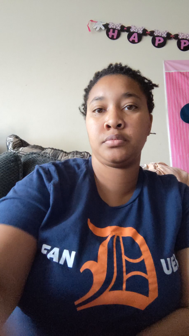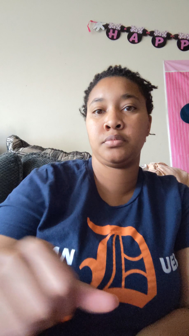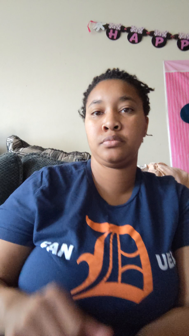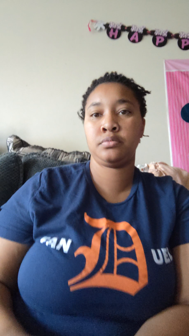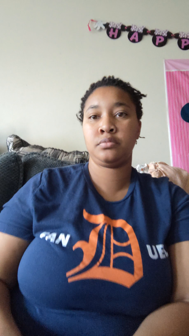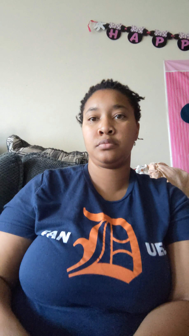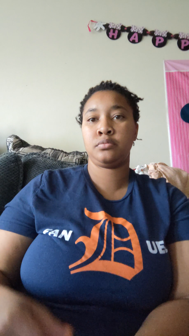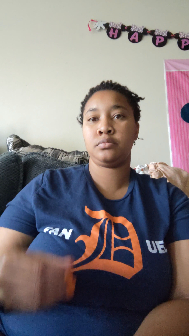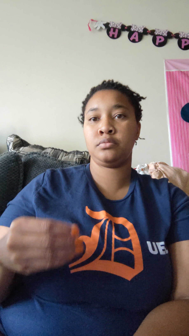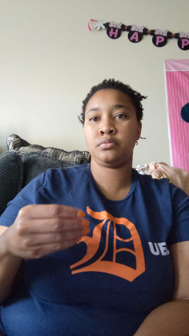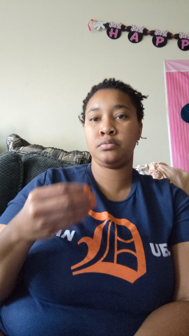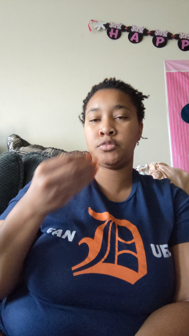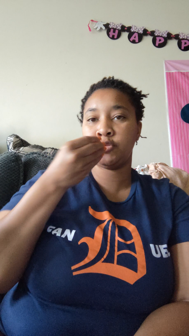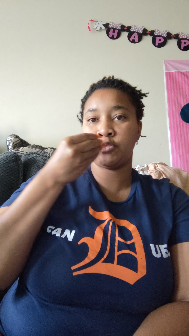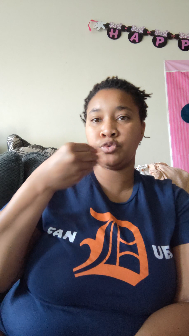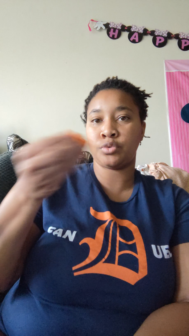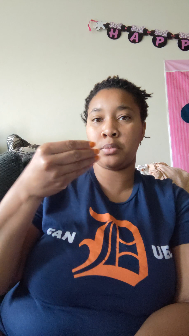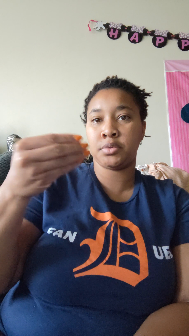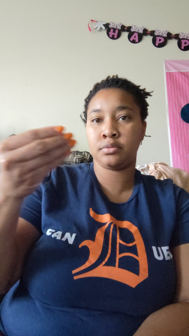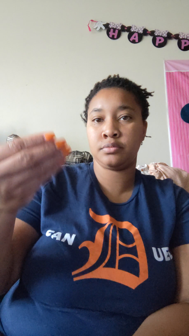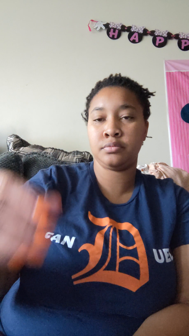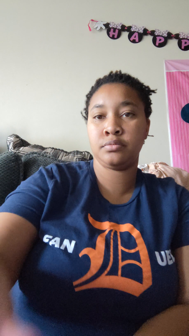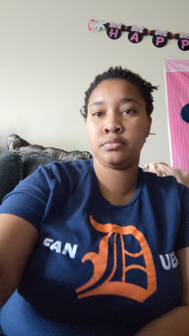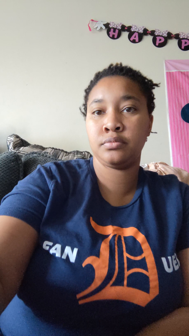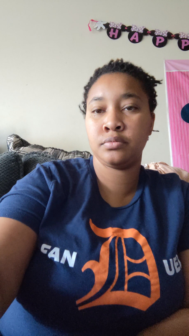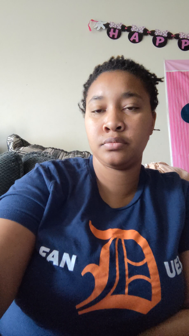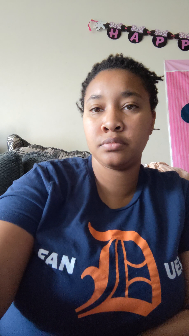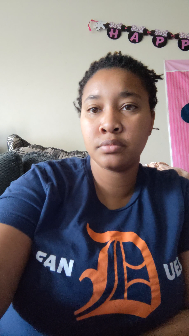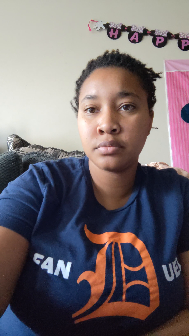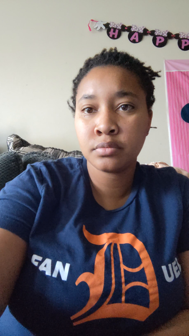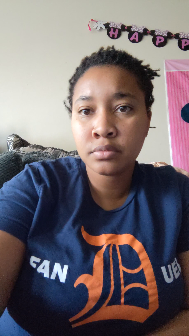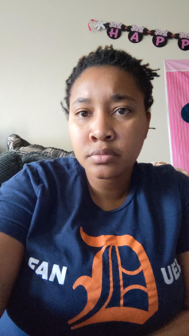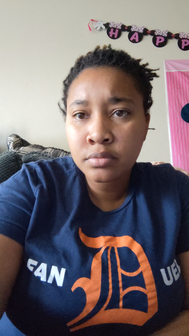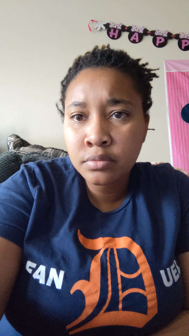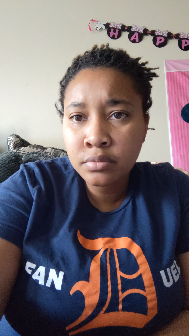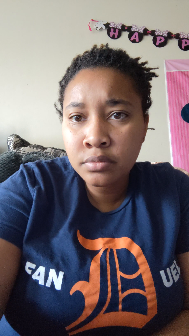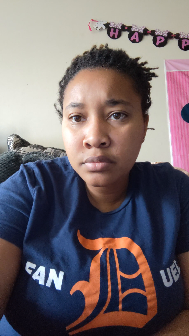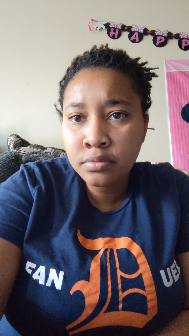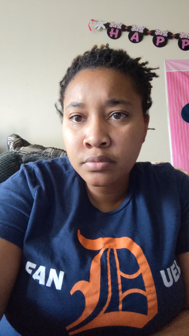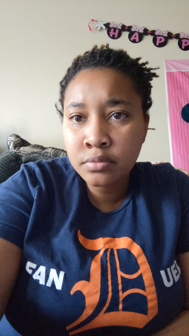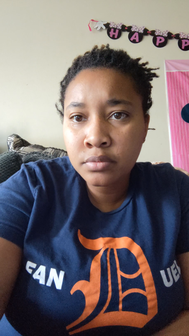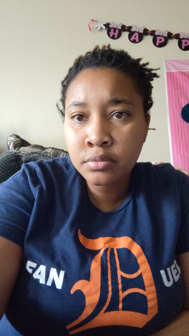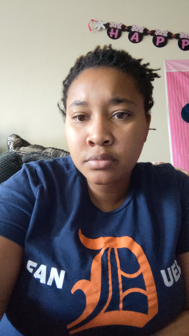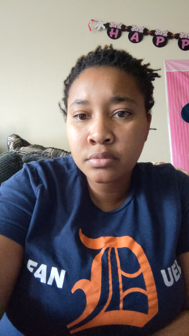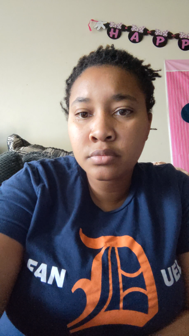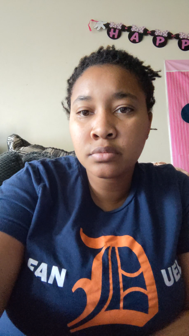shopping